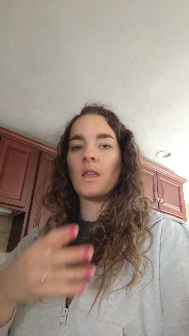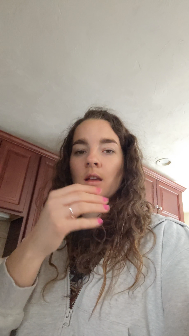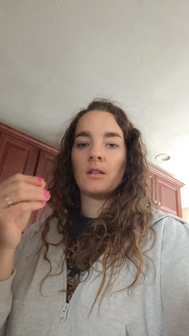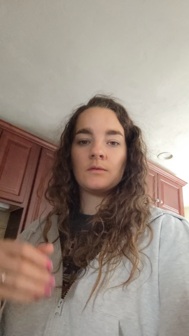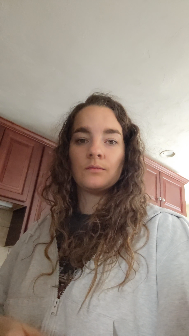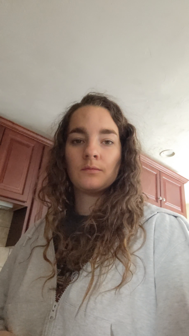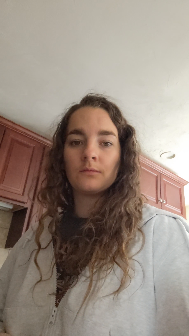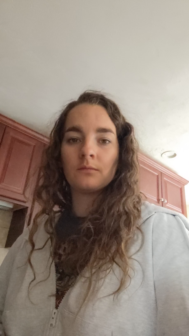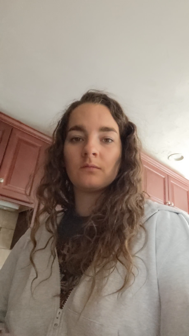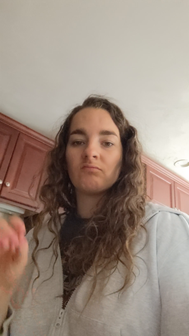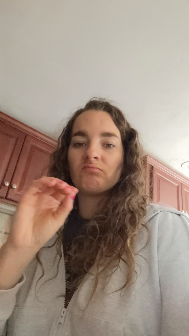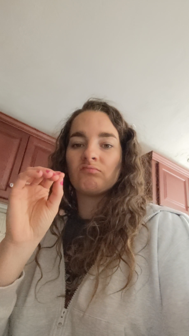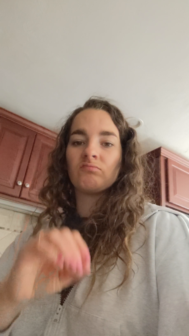none